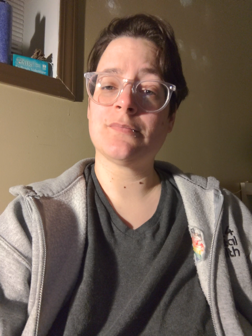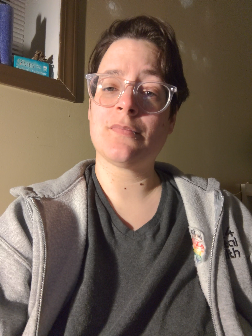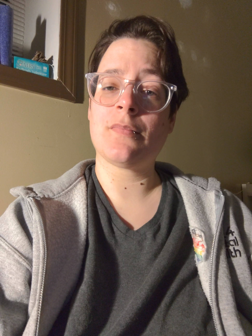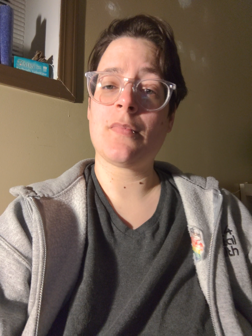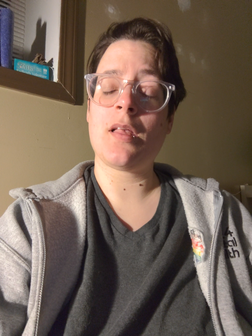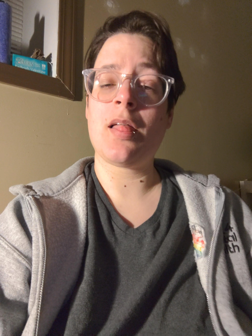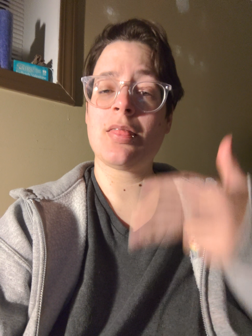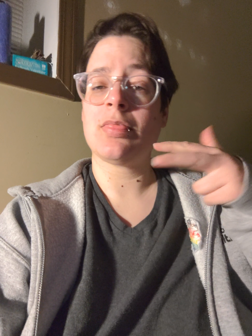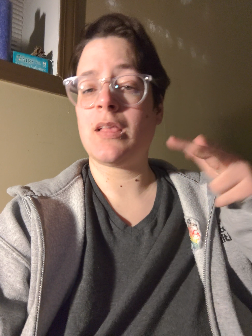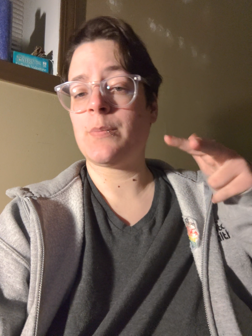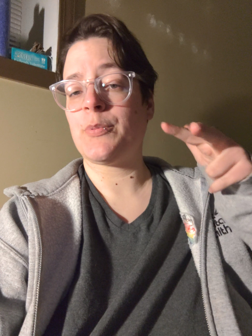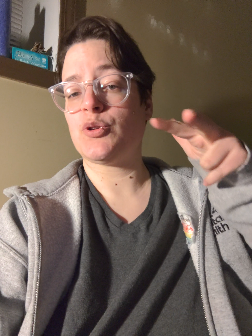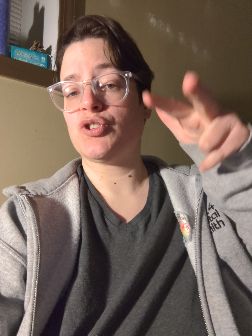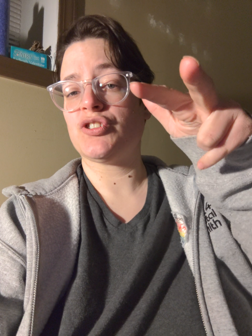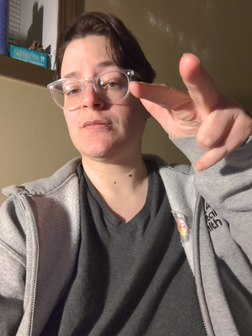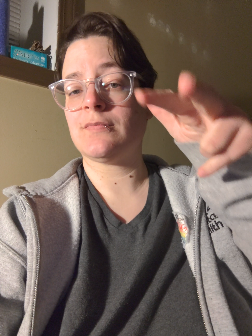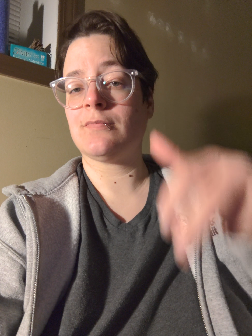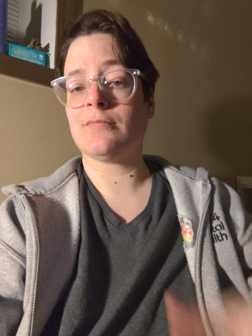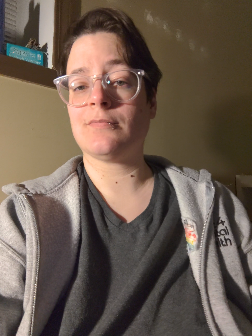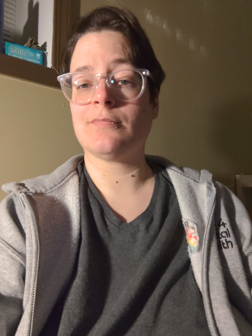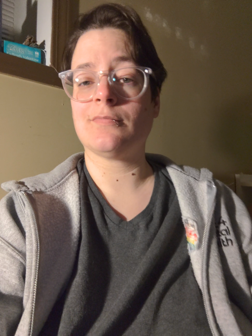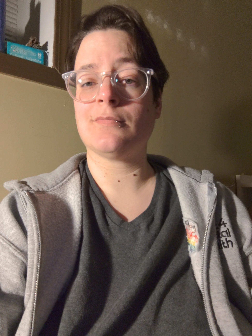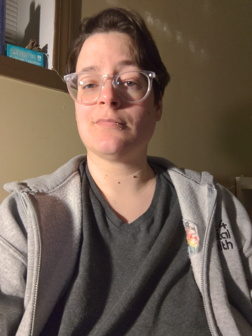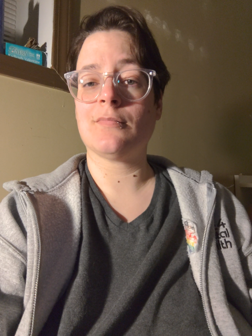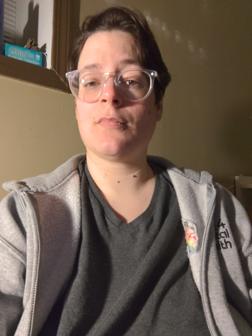helicopter